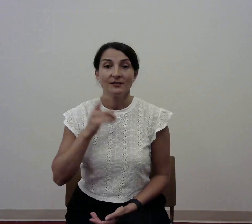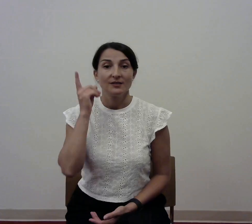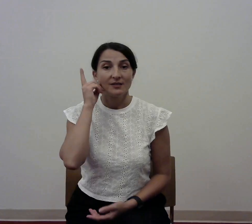telefon